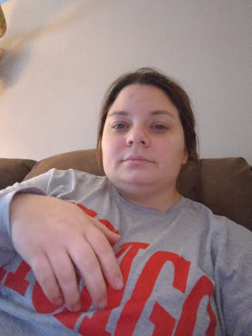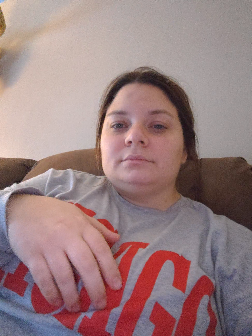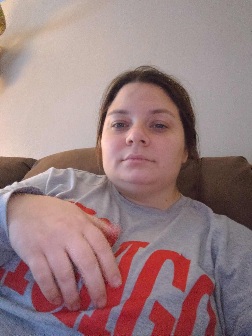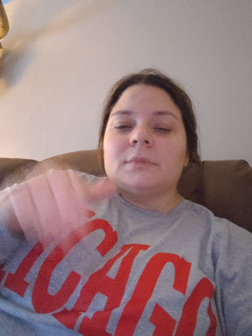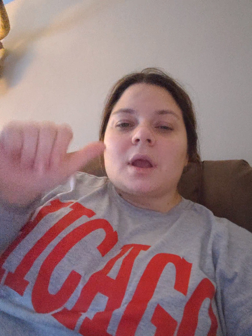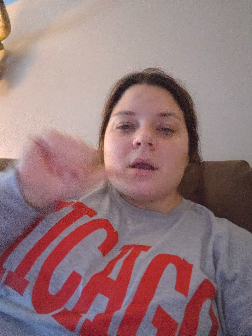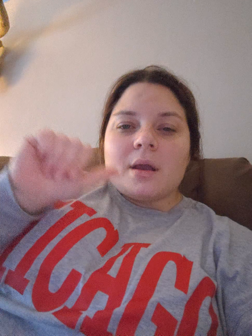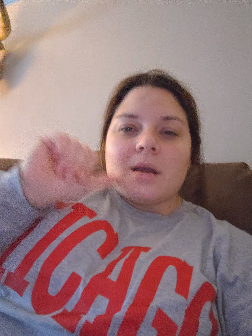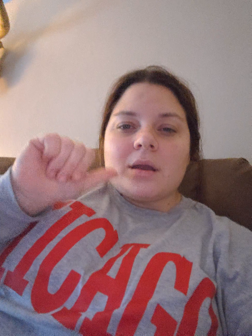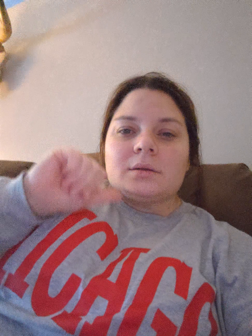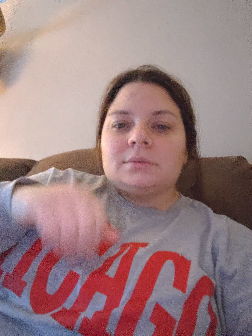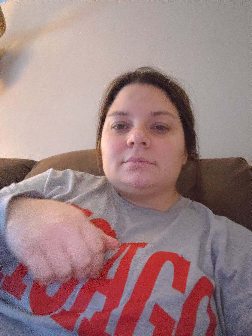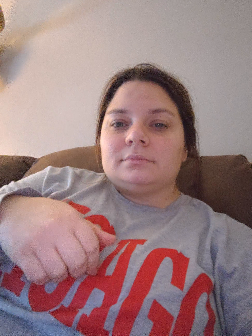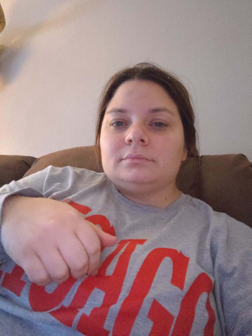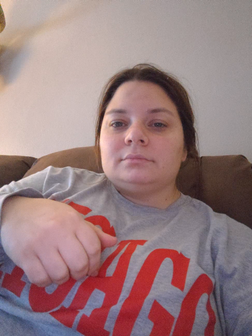aunt